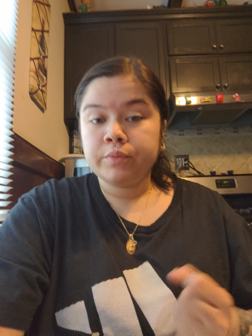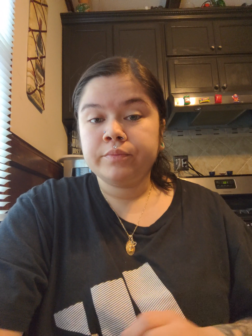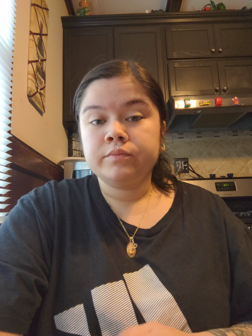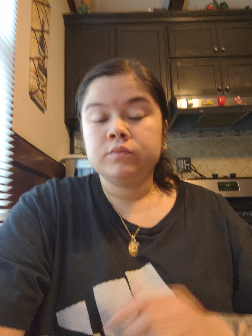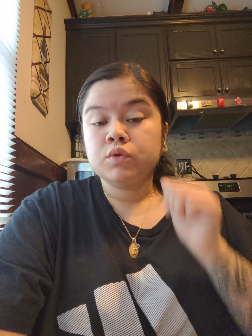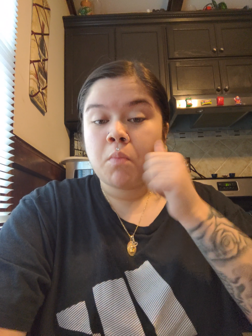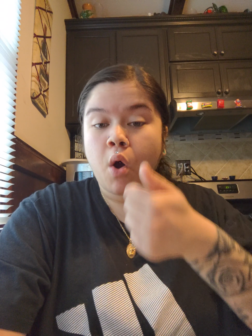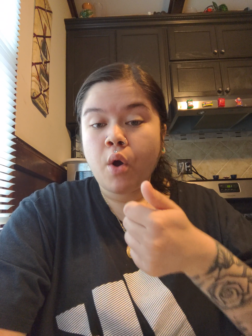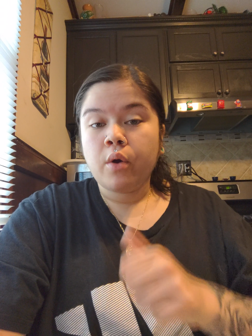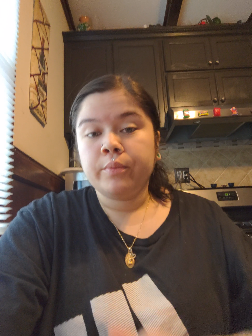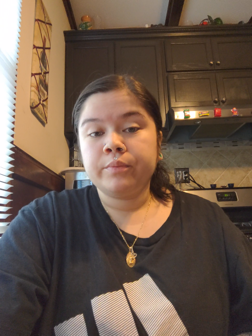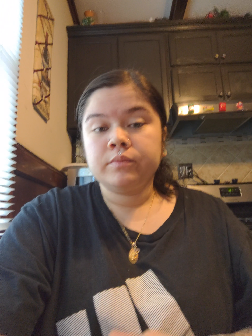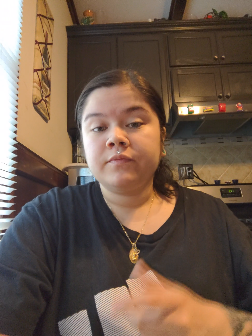tomorrow